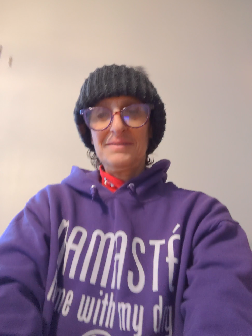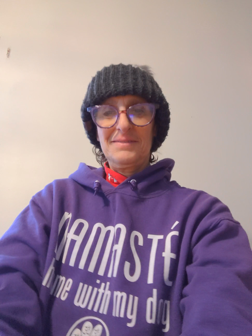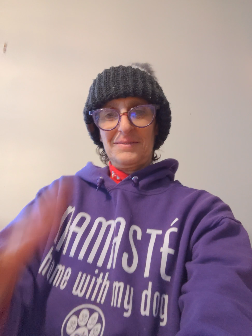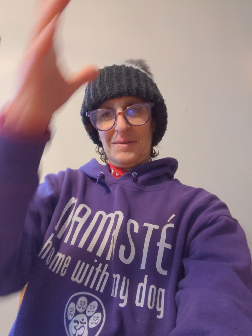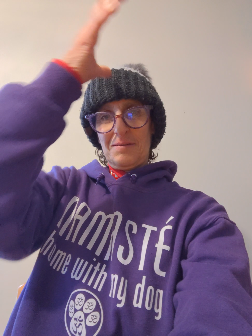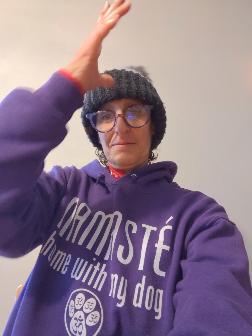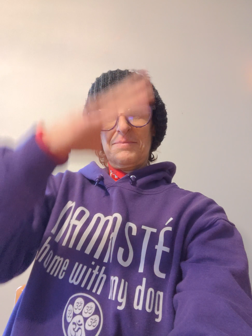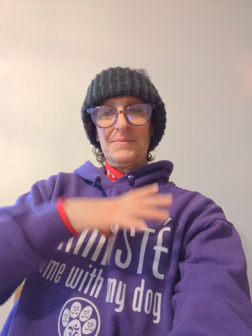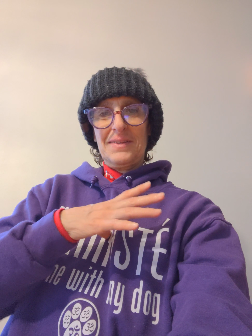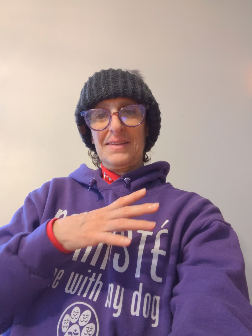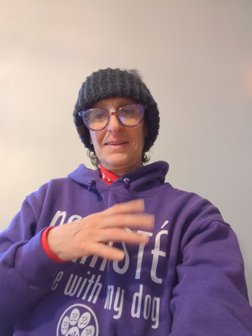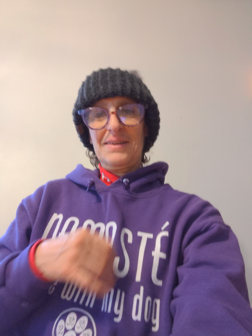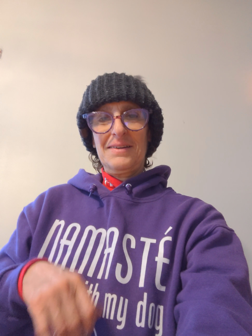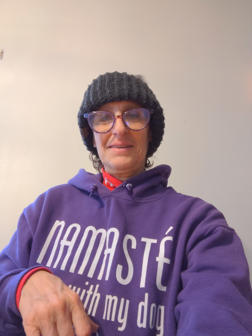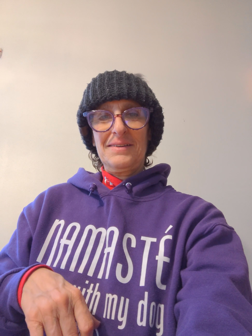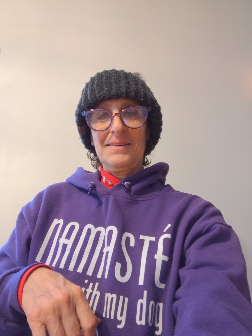man